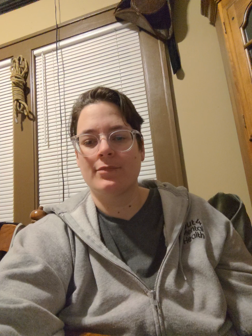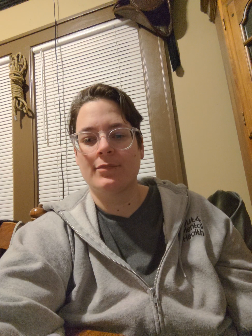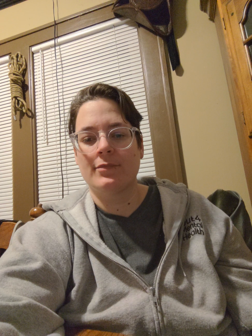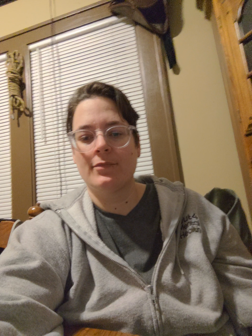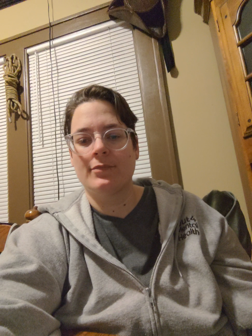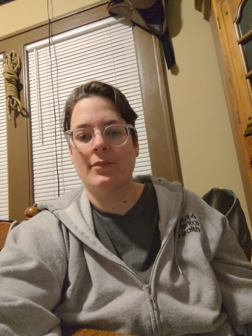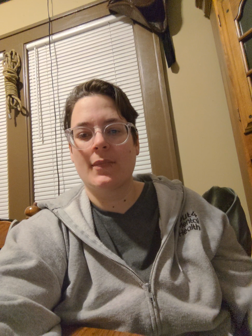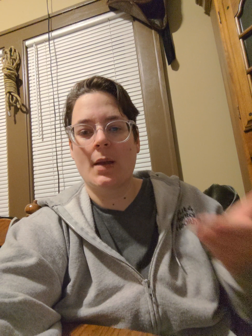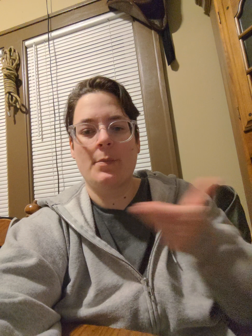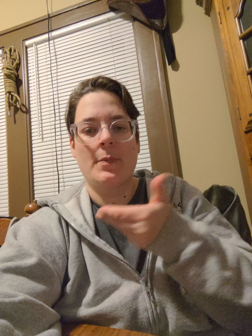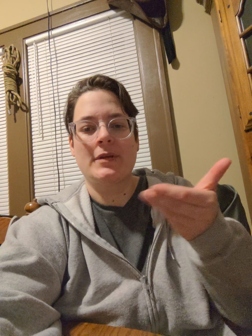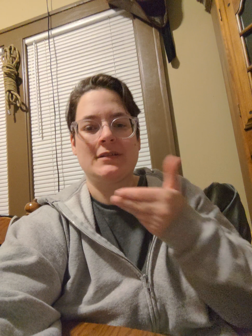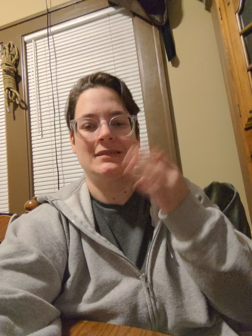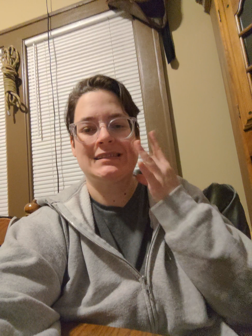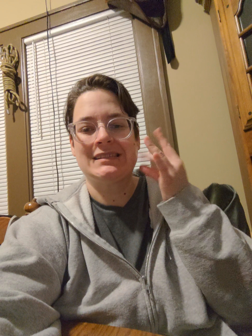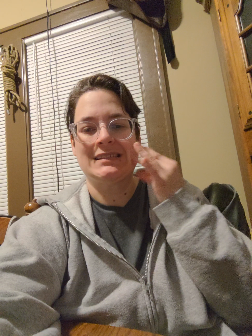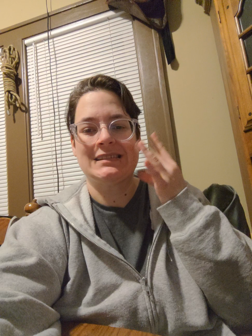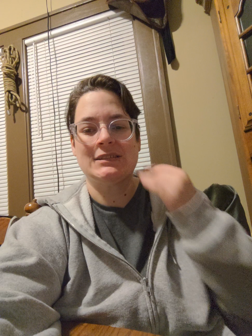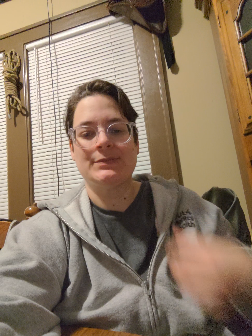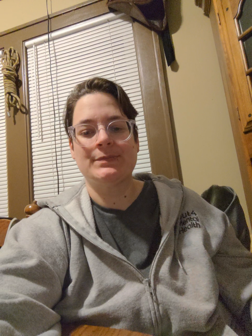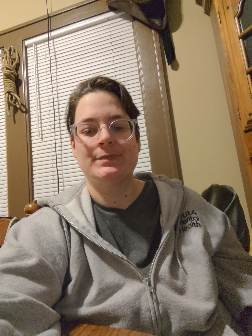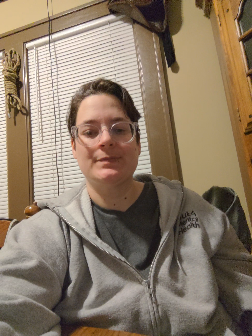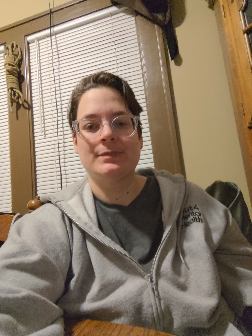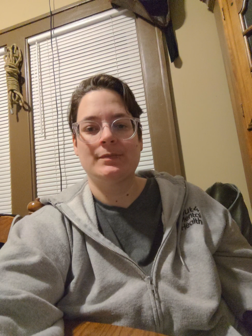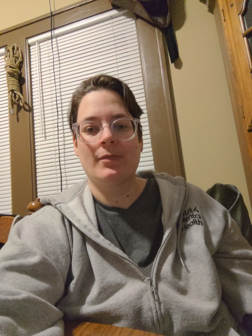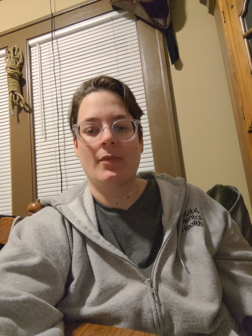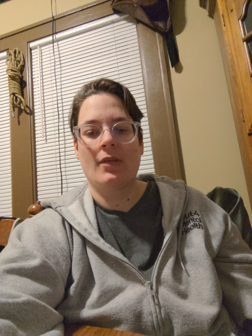kitty